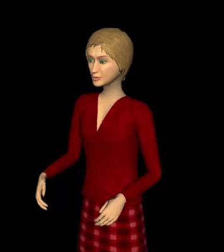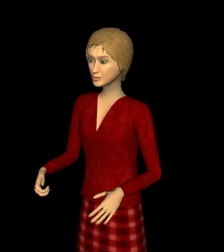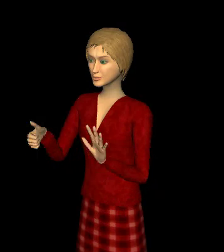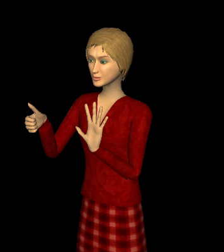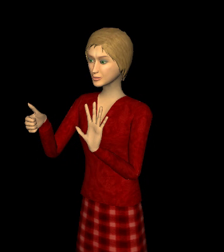6